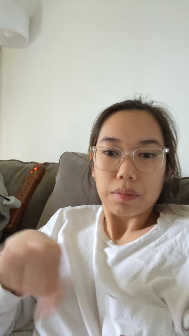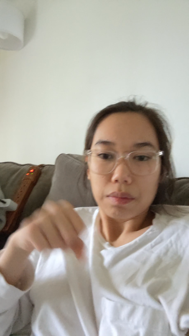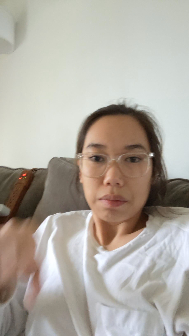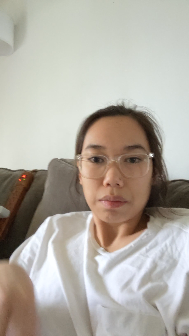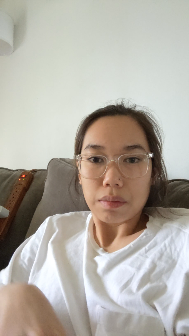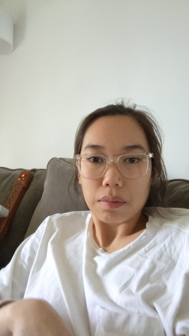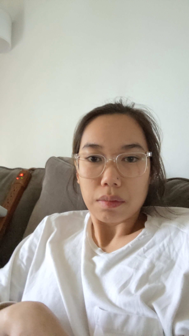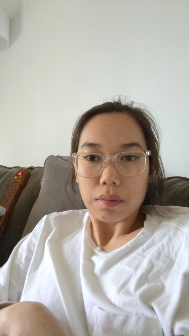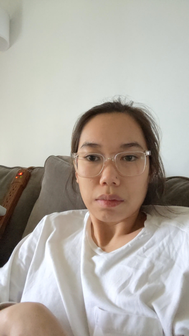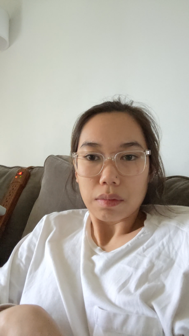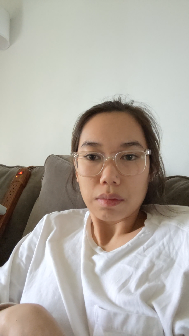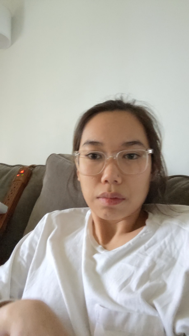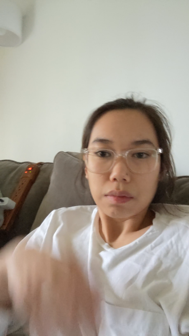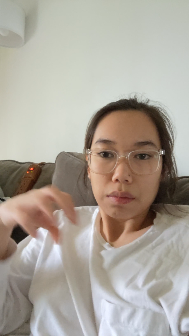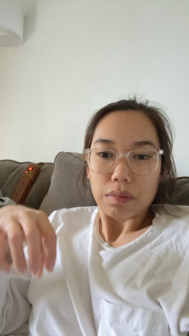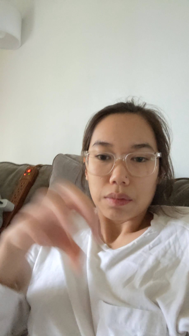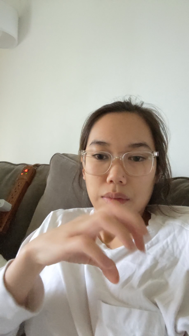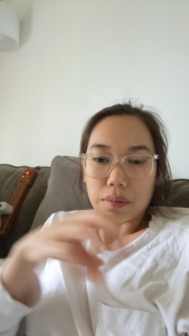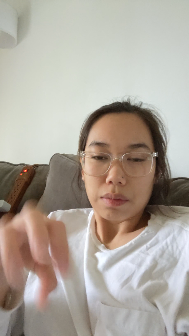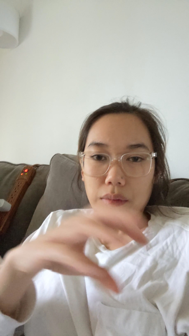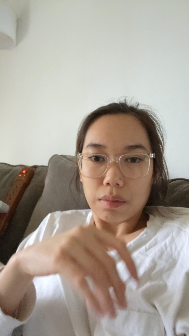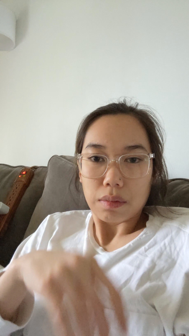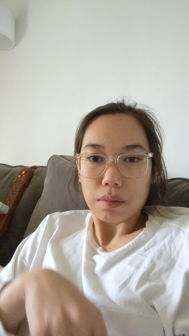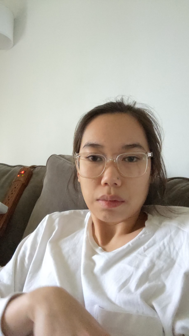block